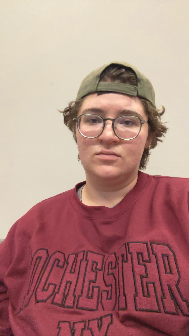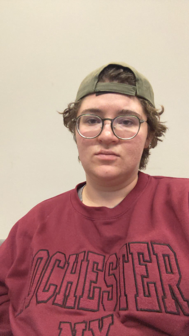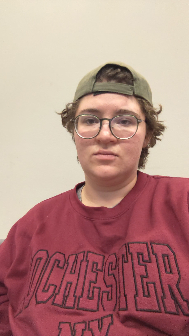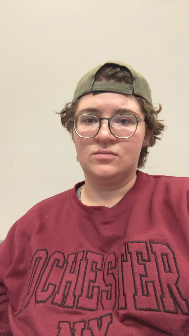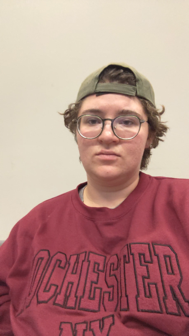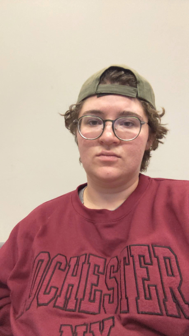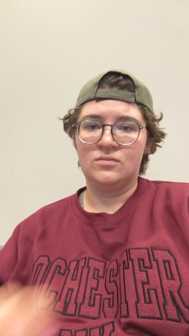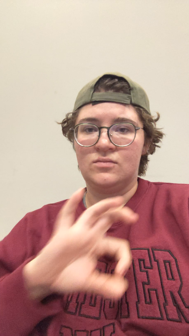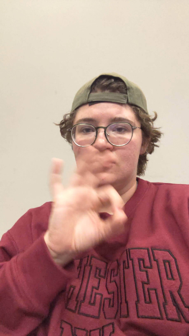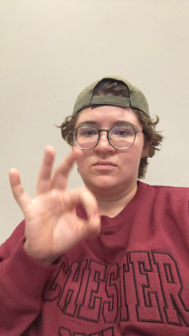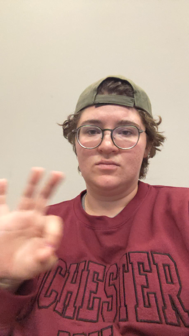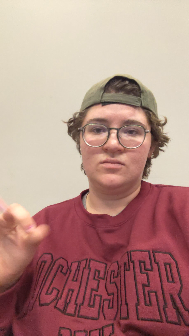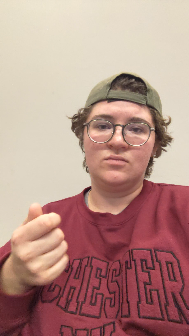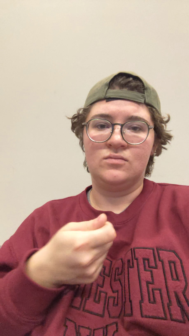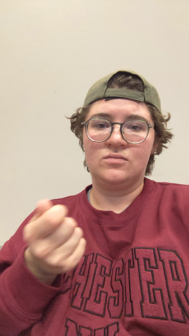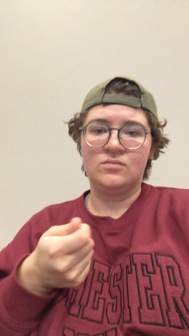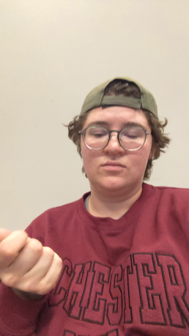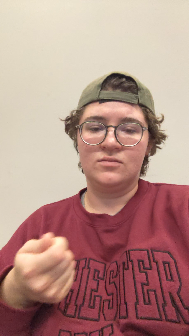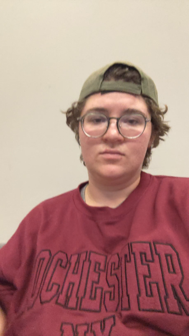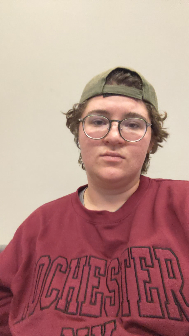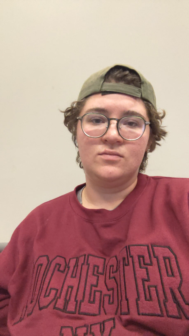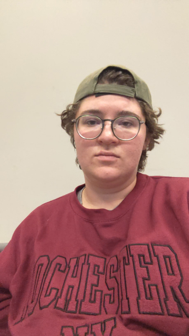hose